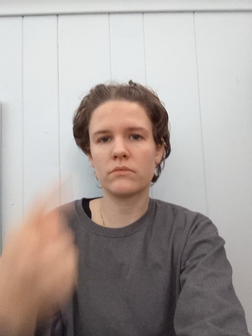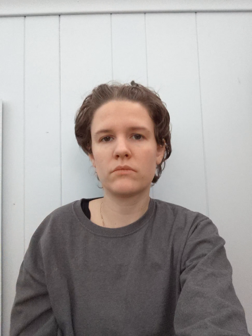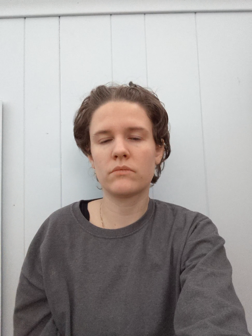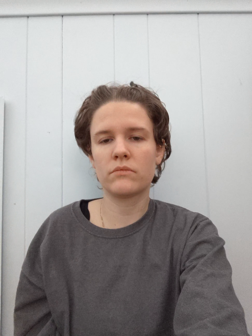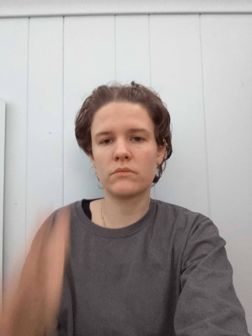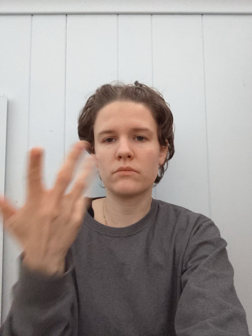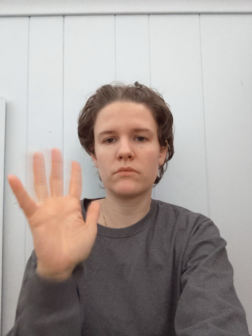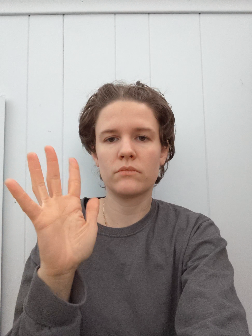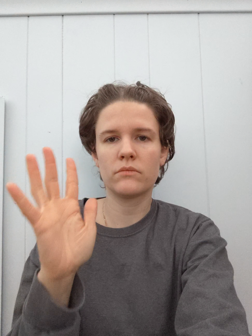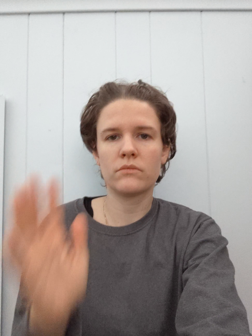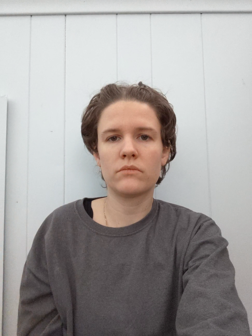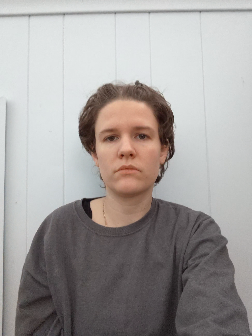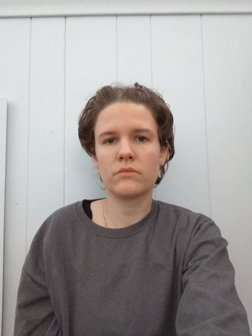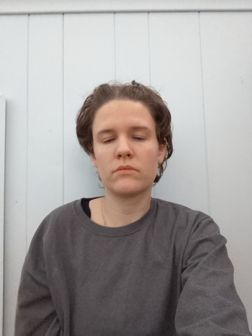finish